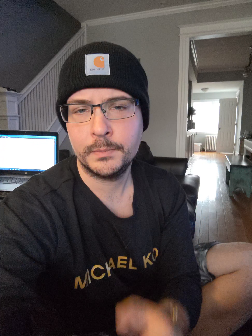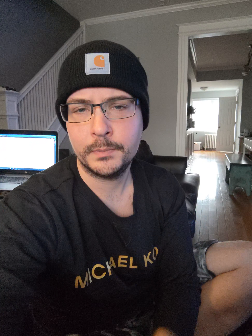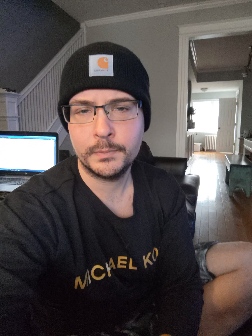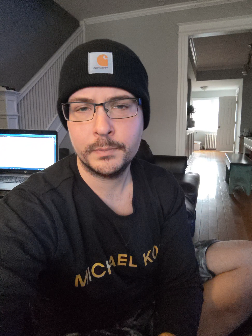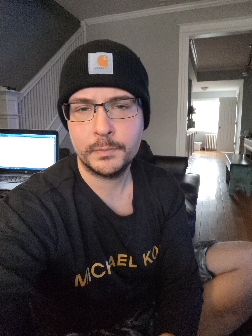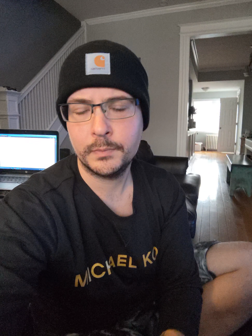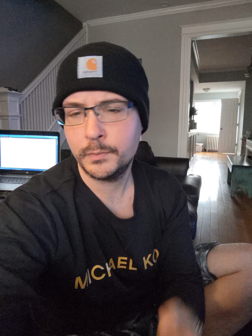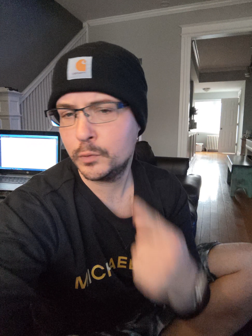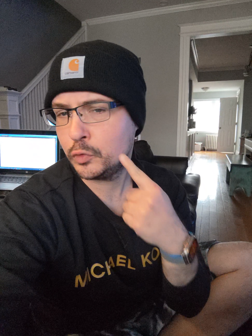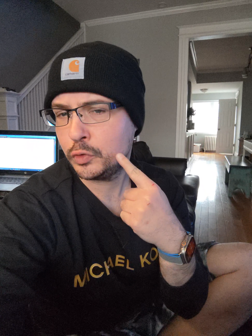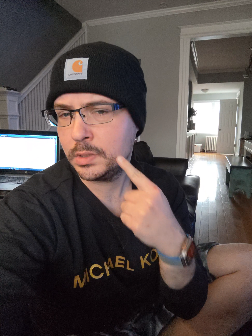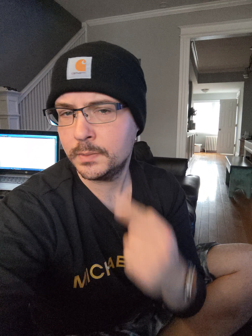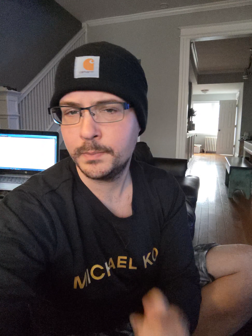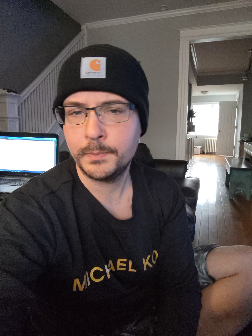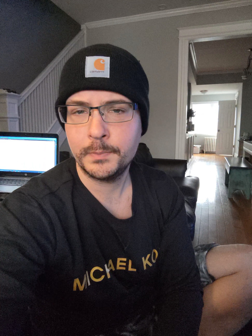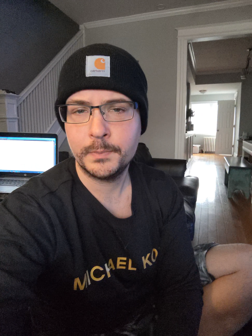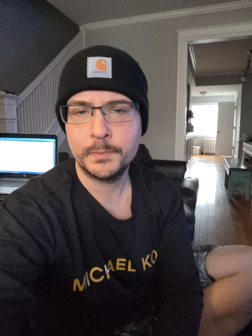cheek